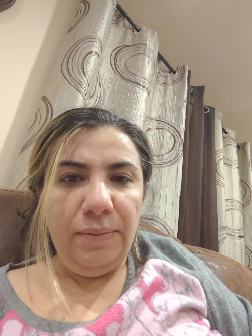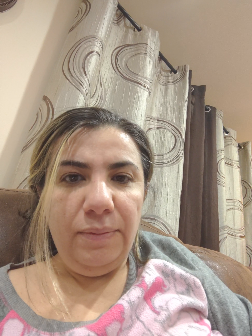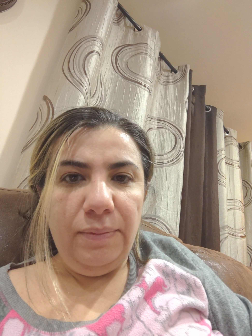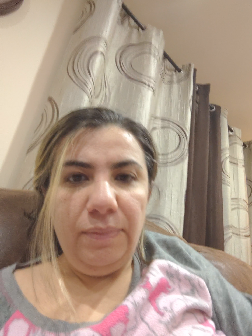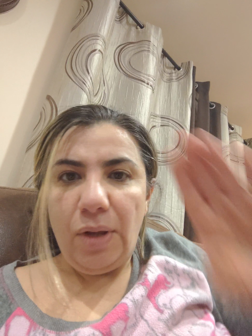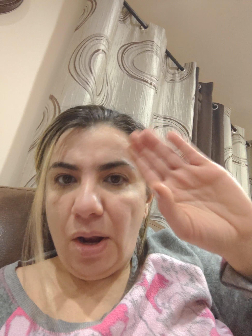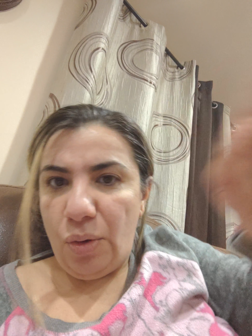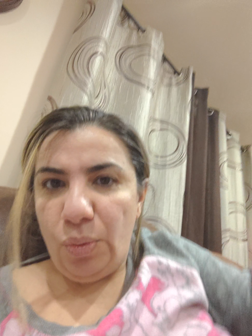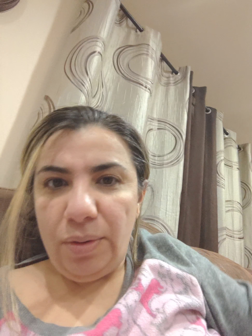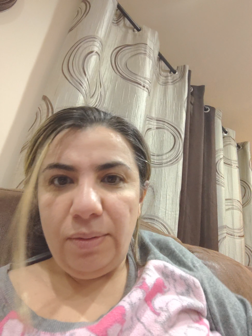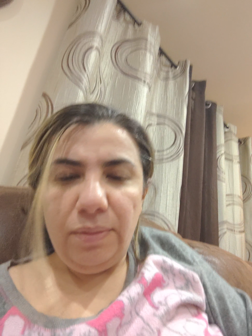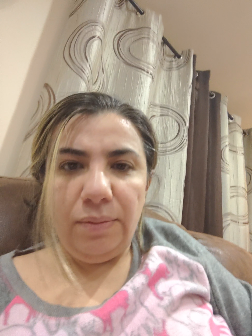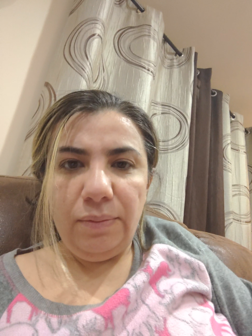hello